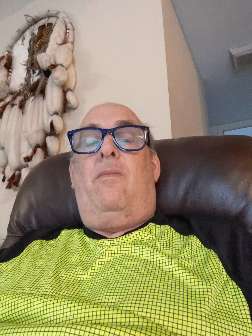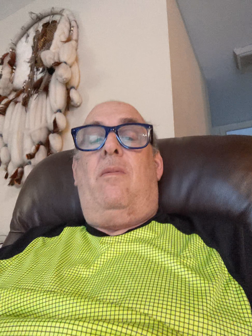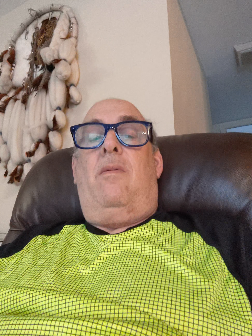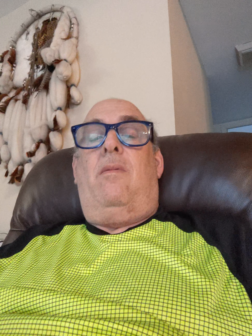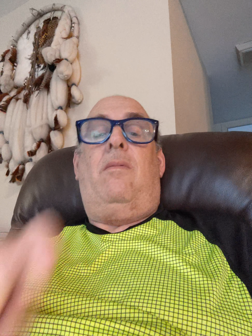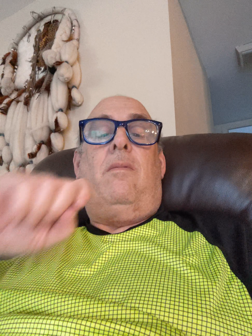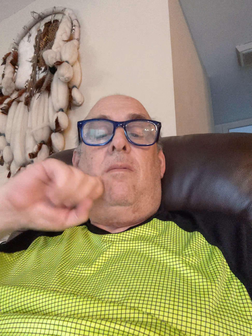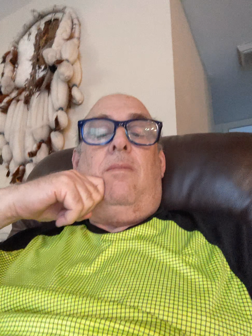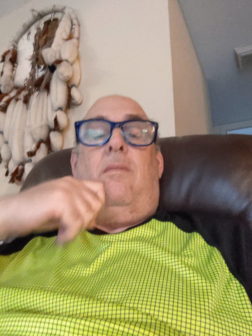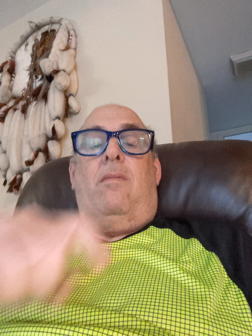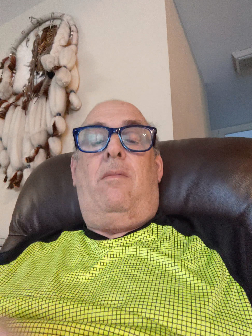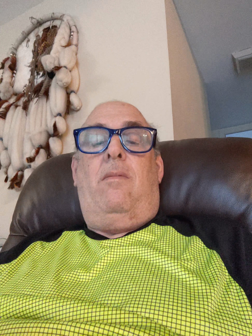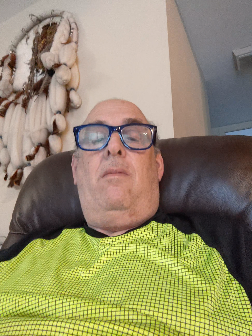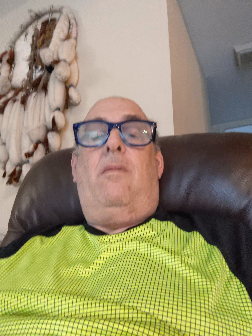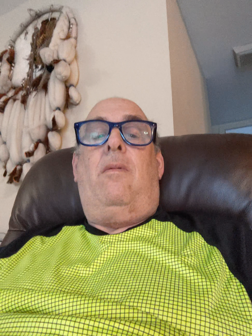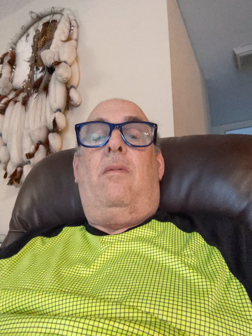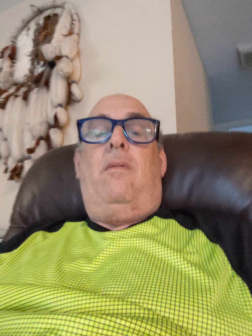apple